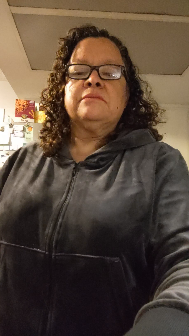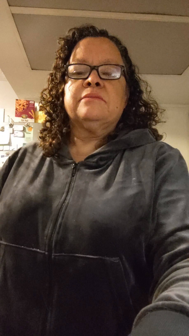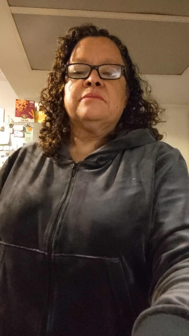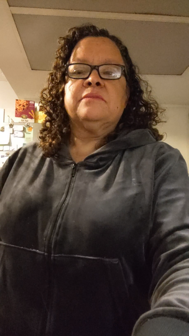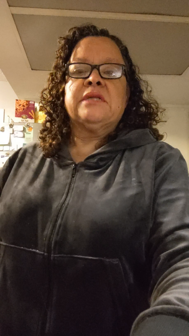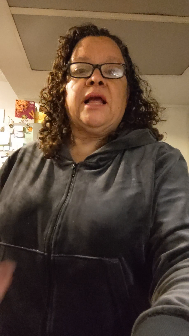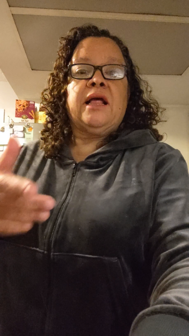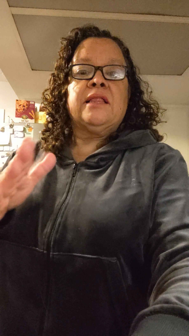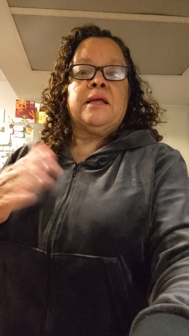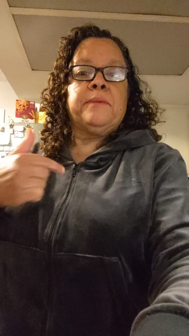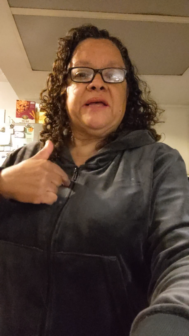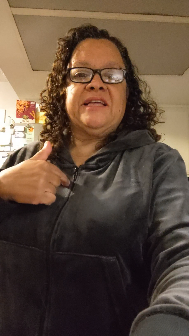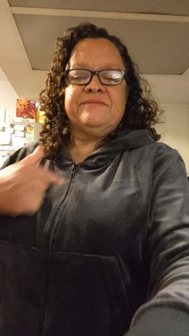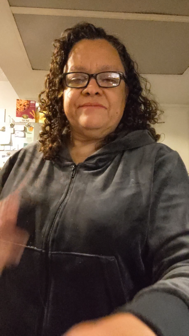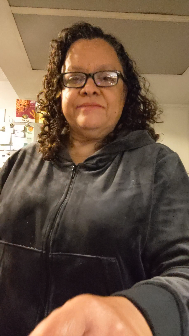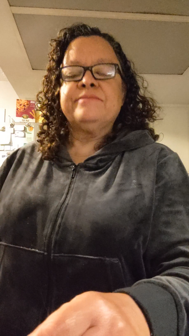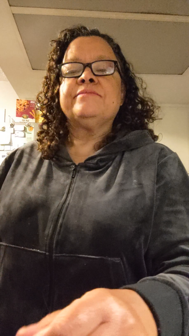let me